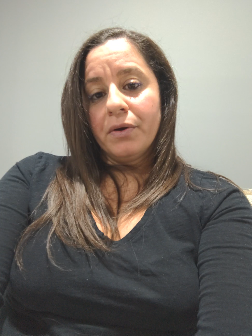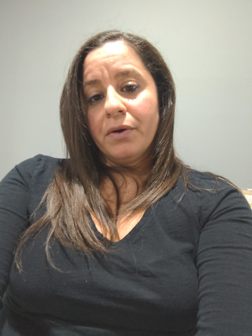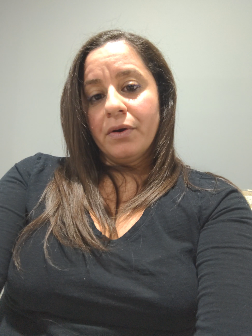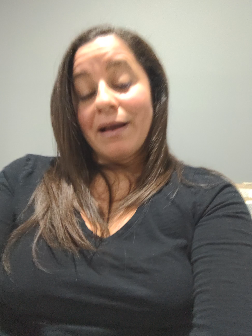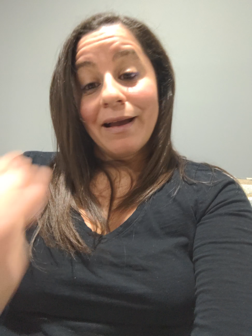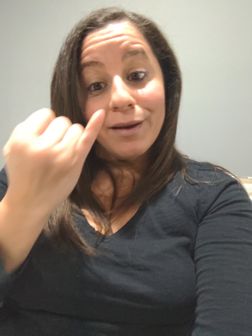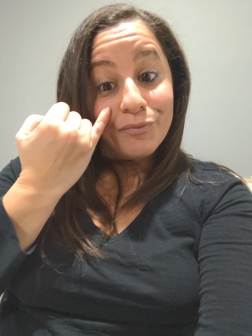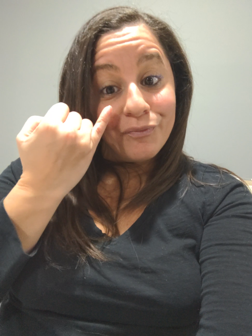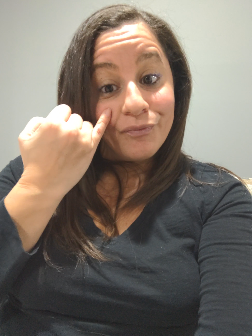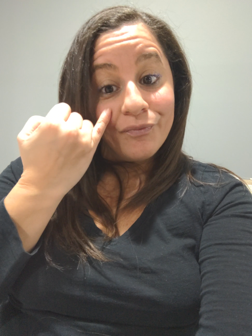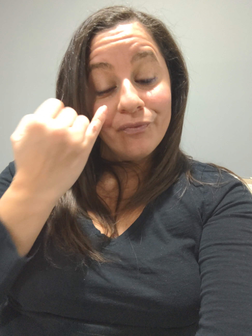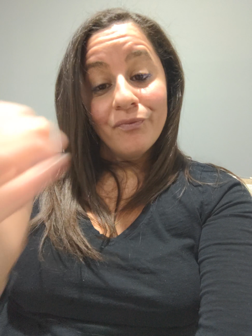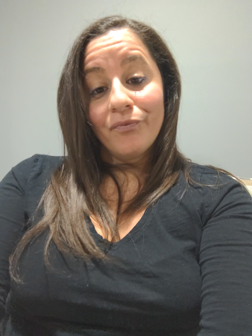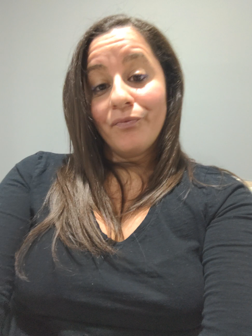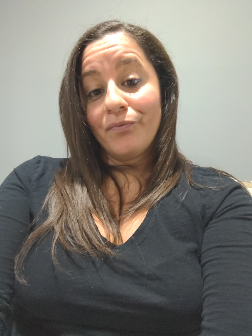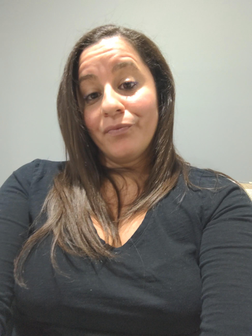if